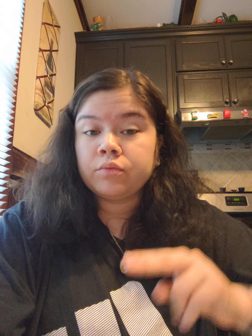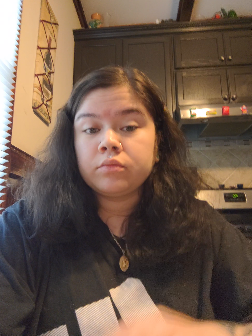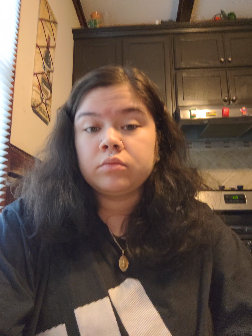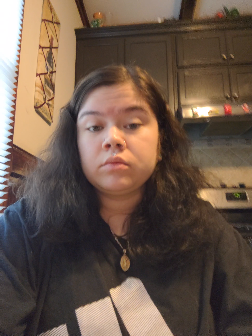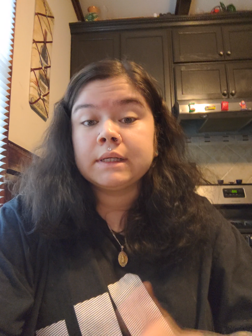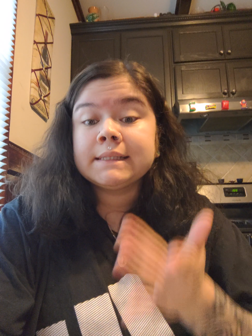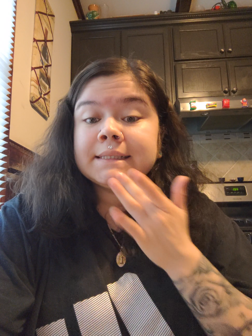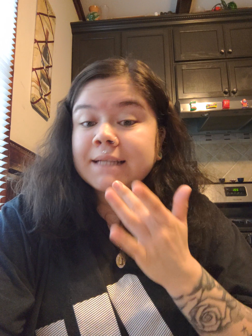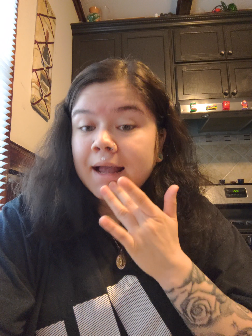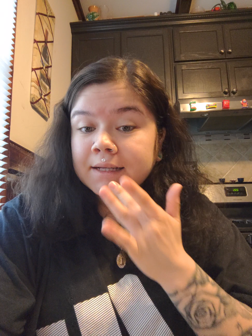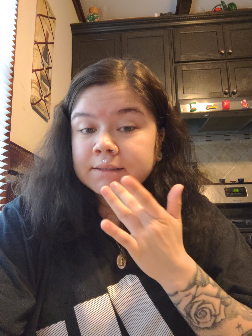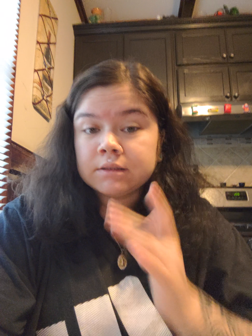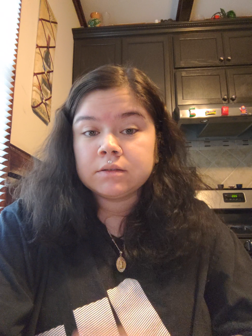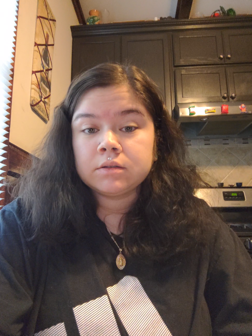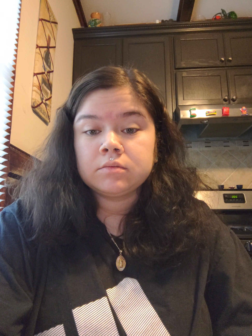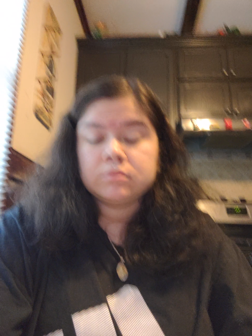taste